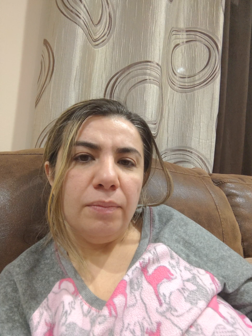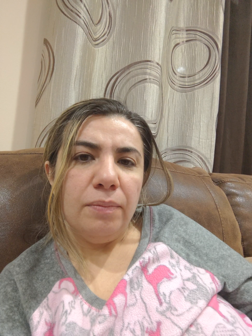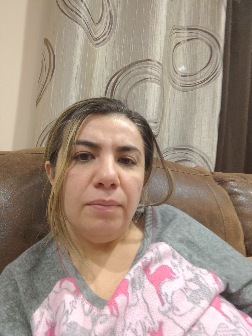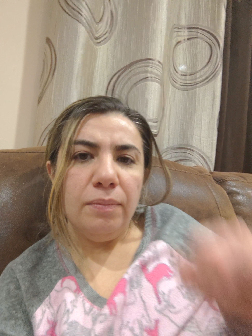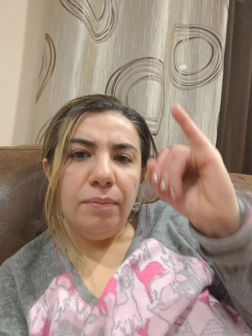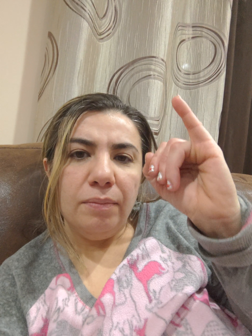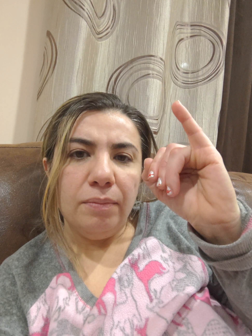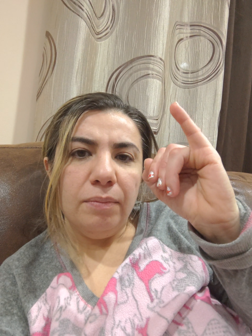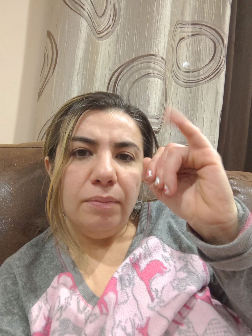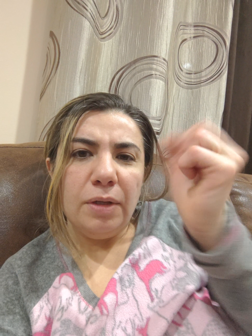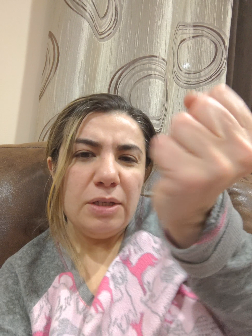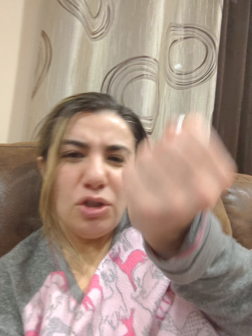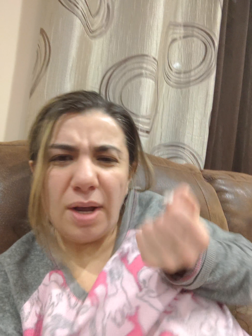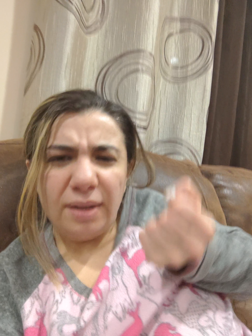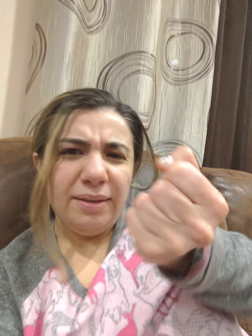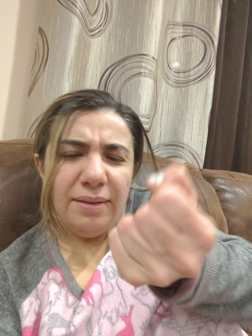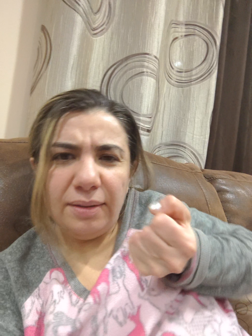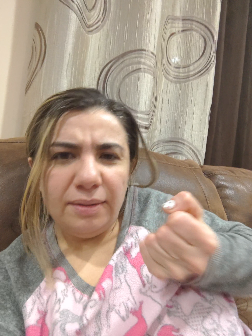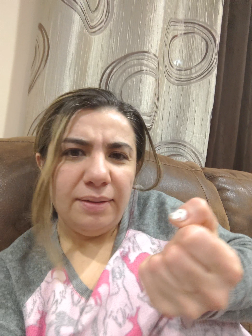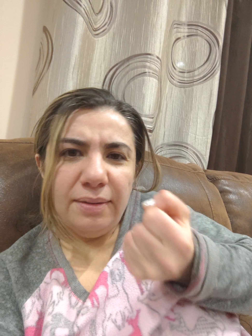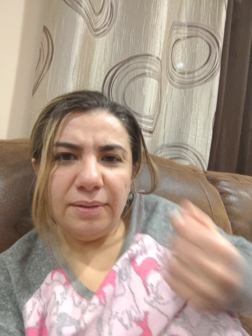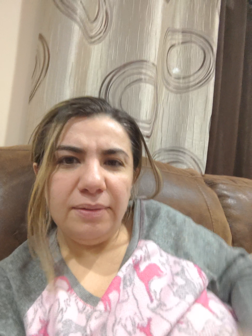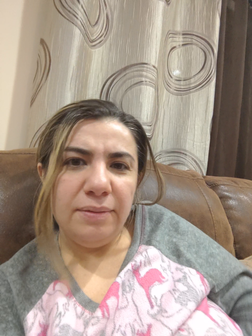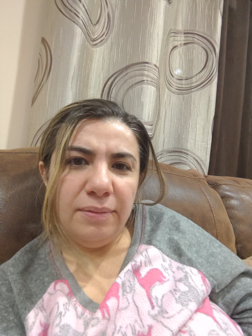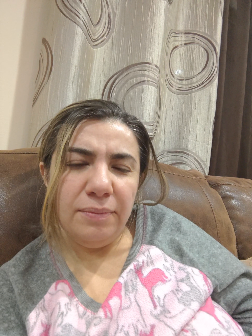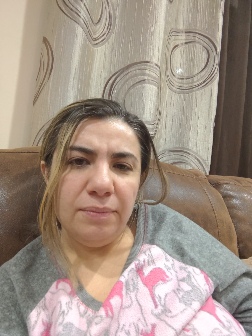drawer